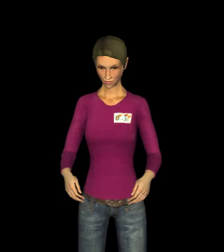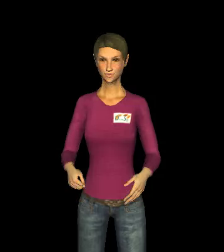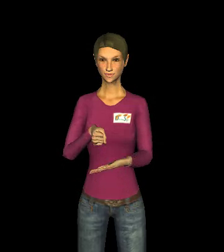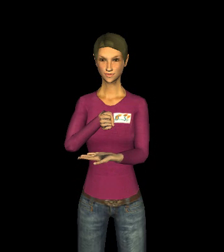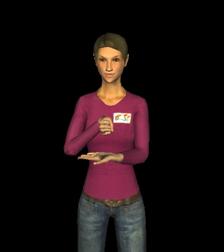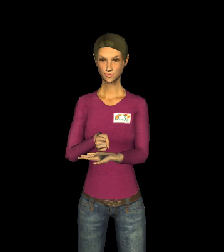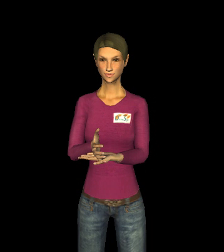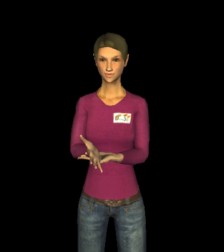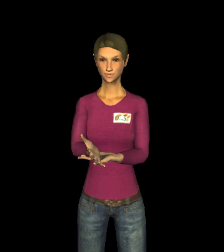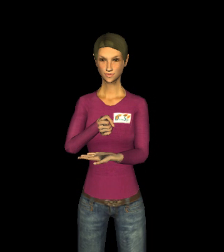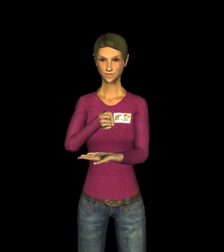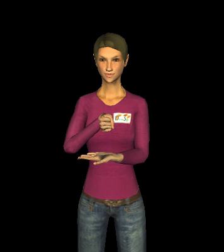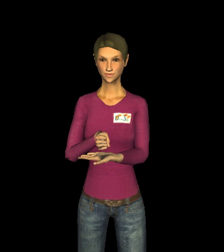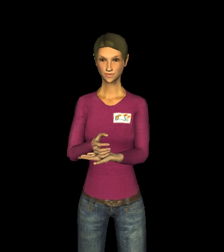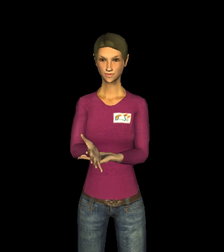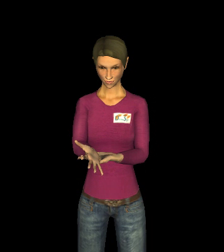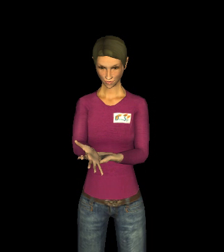معلومة